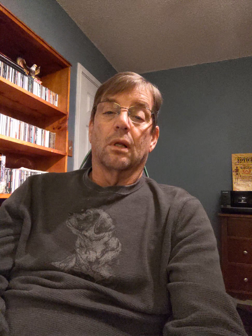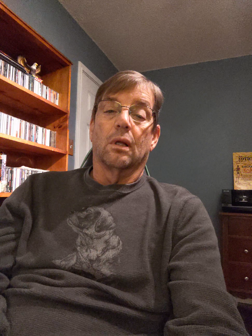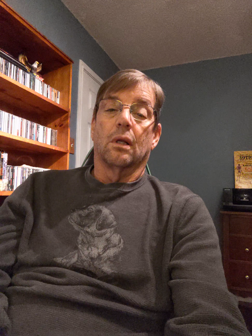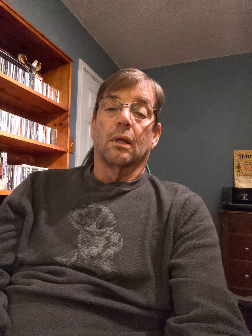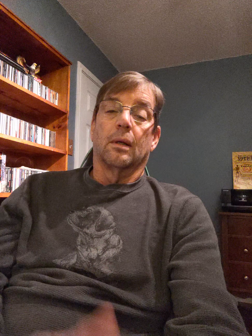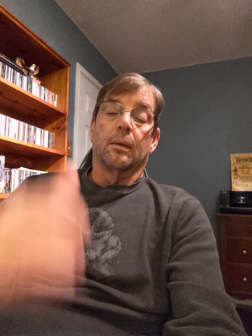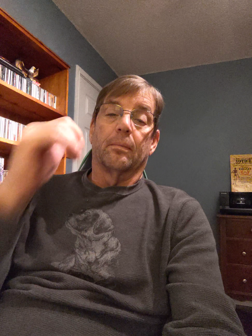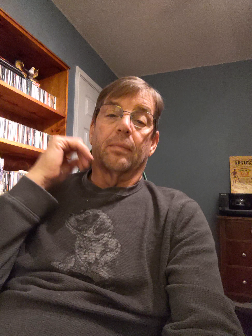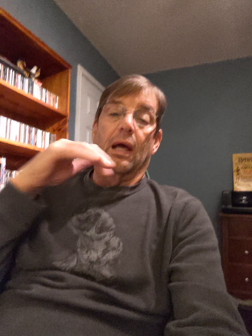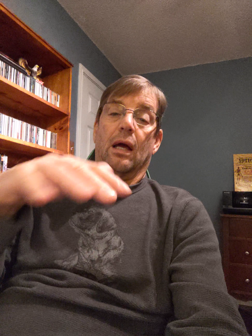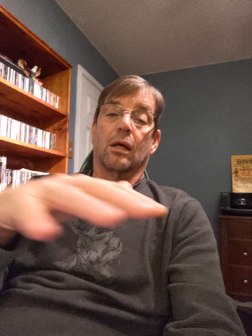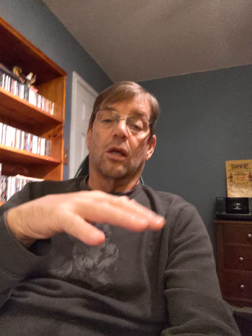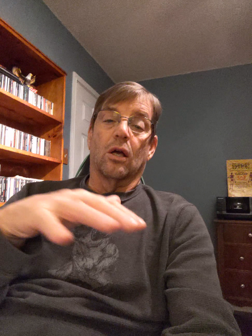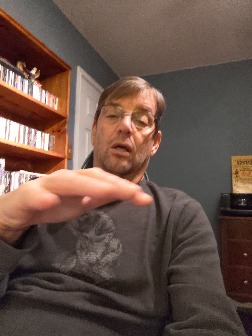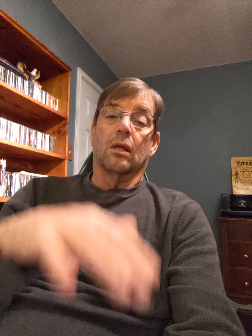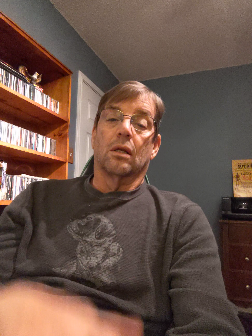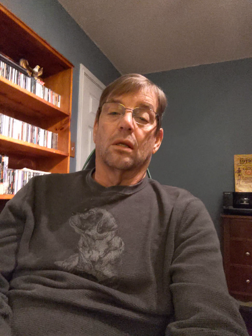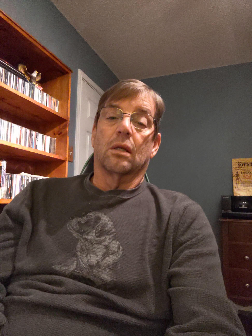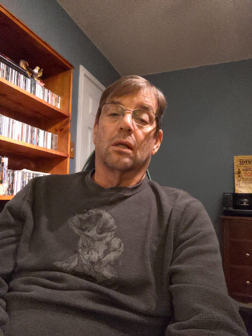backyard